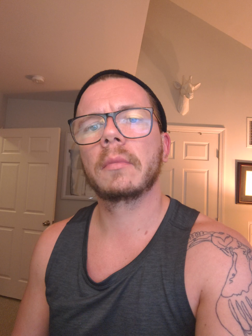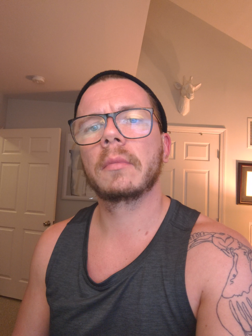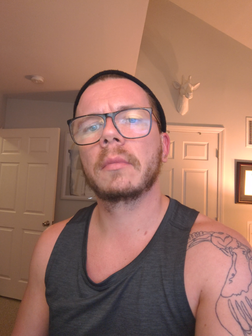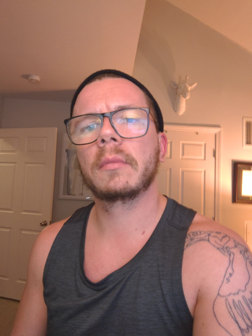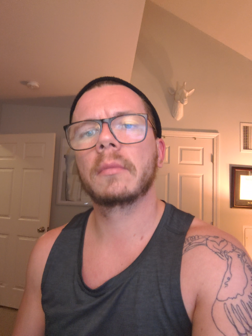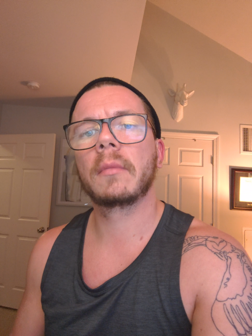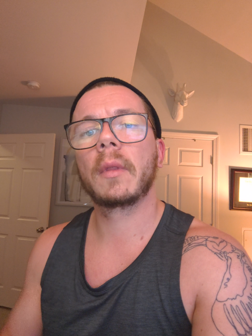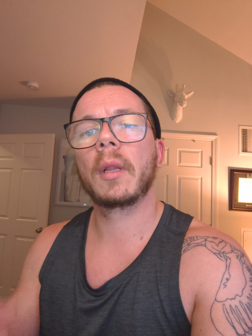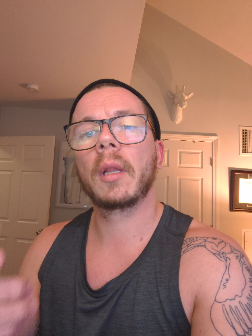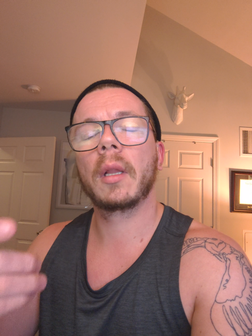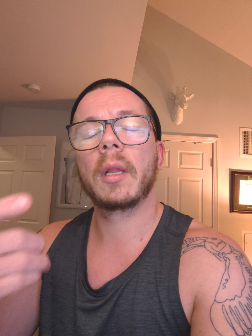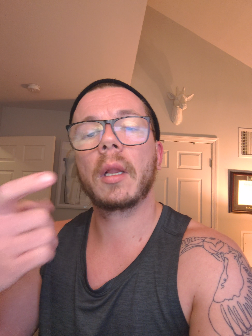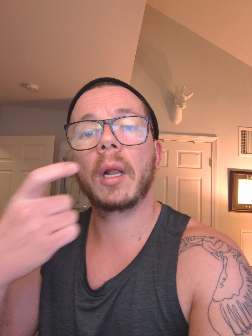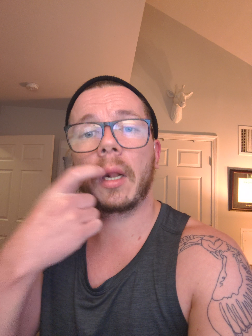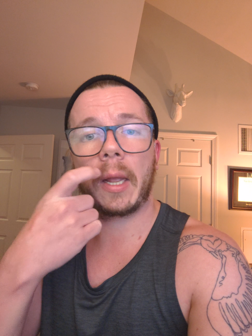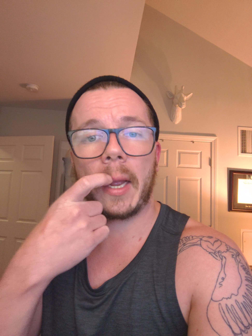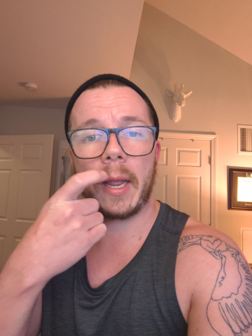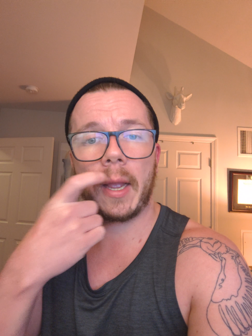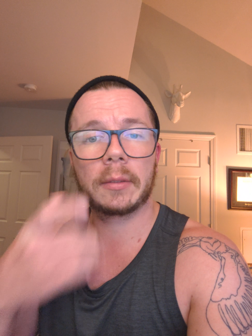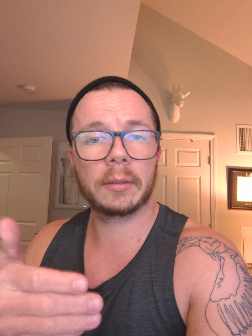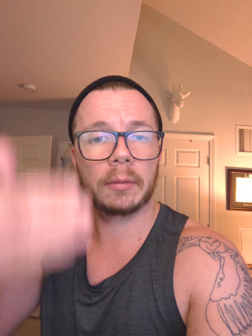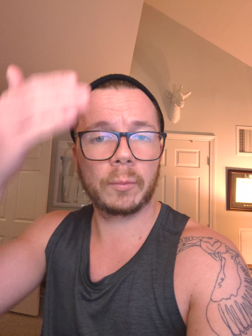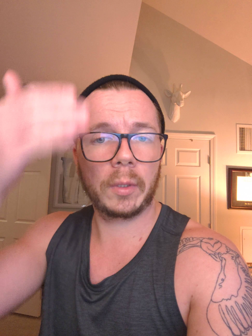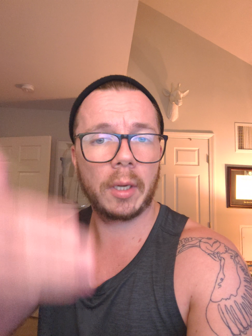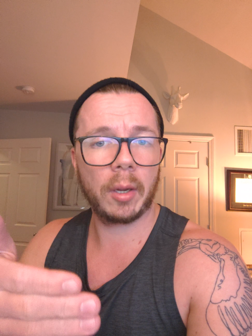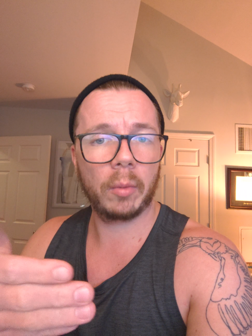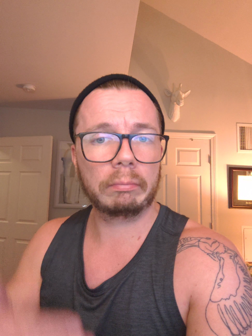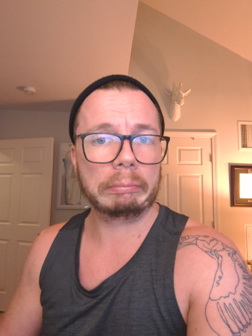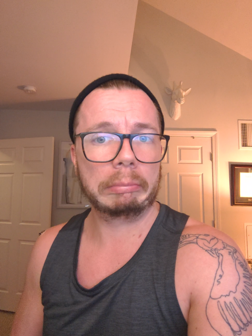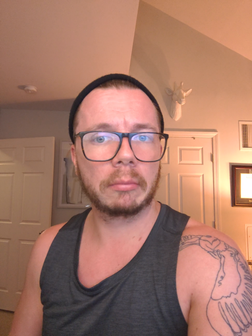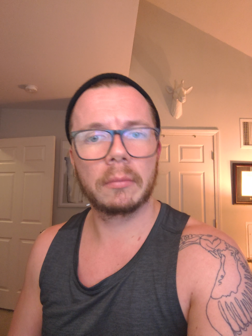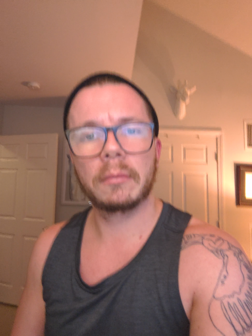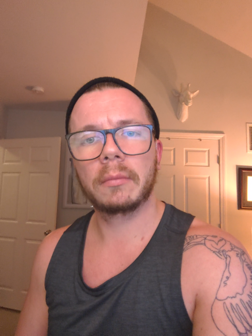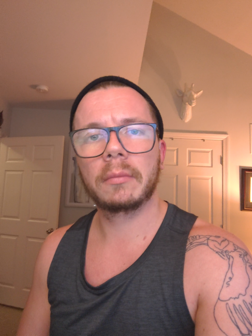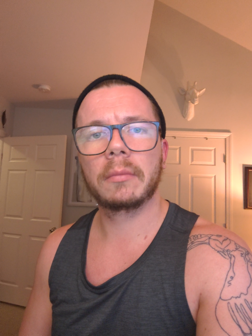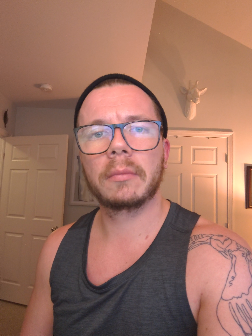window